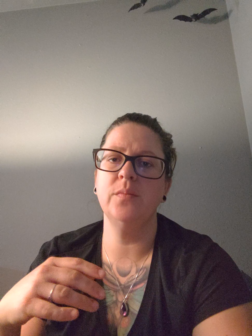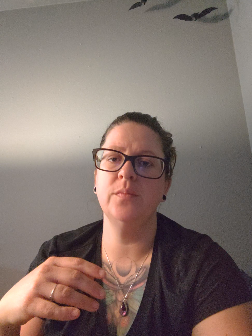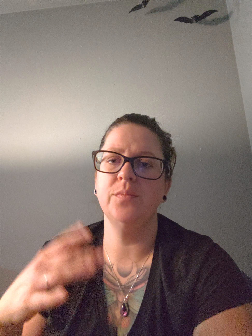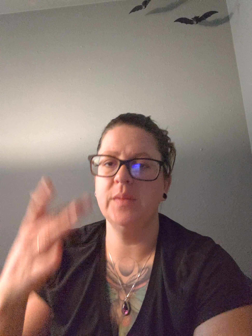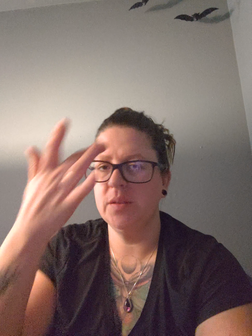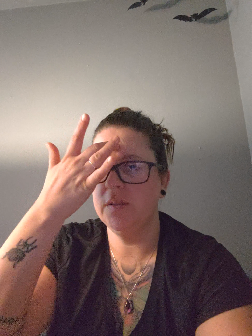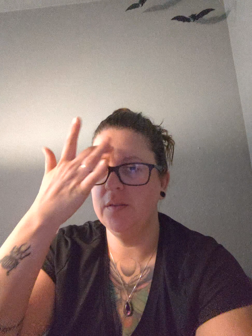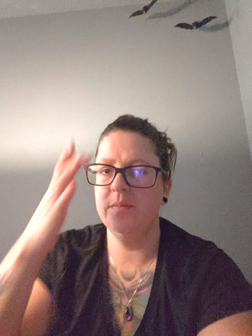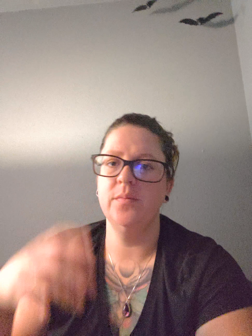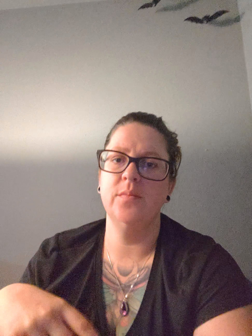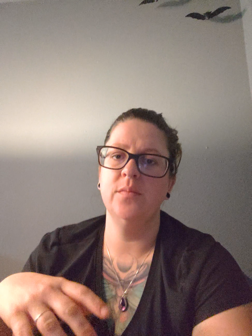sick